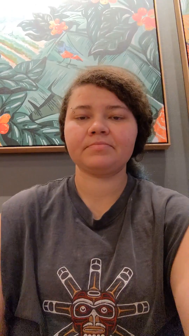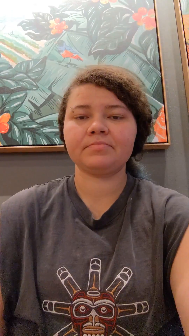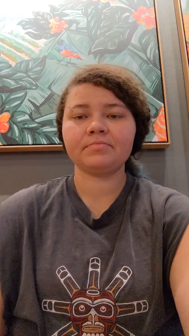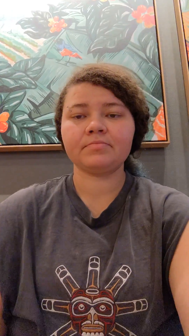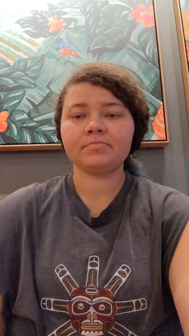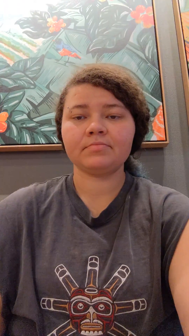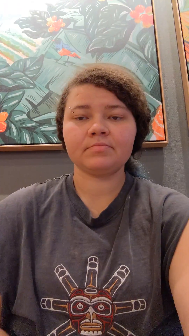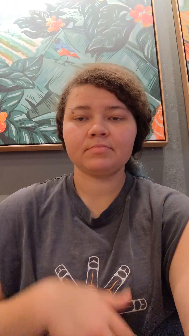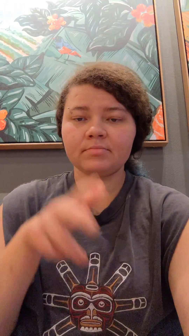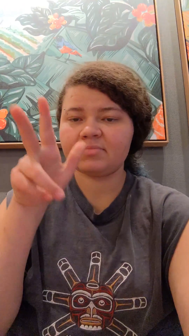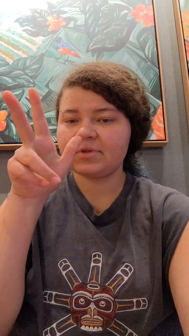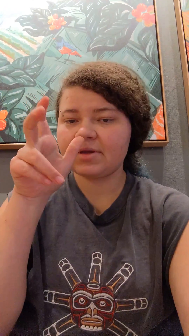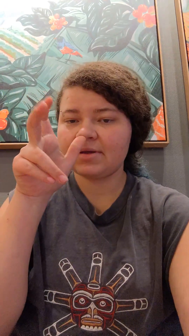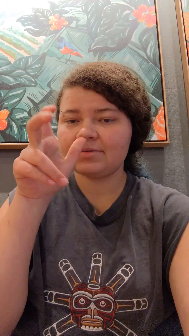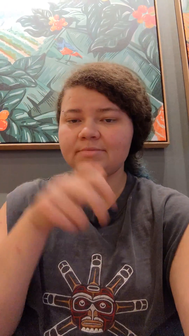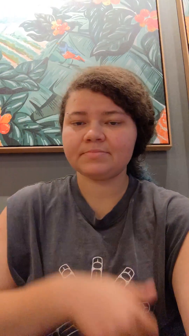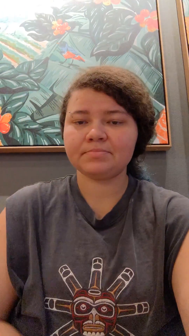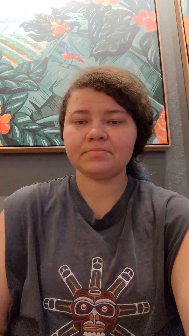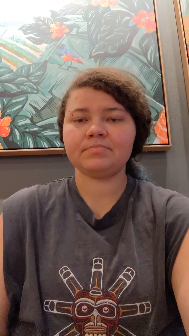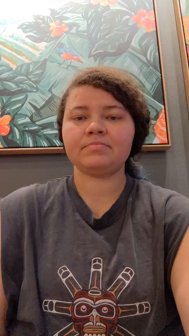ant